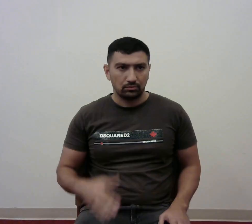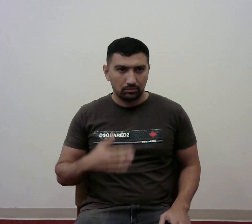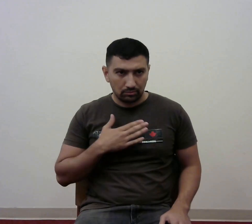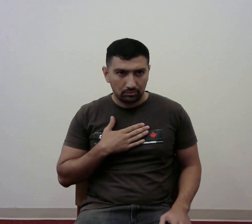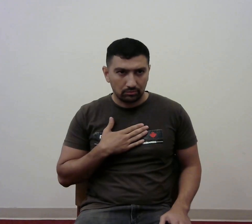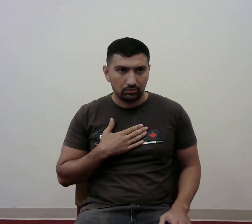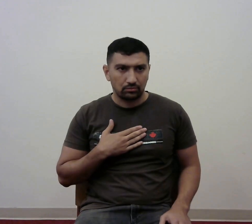mən